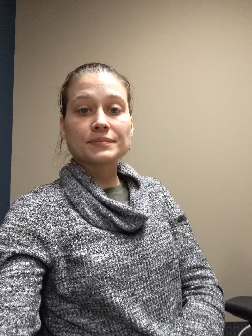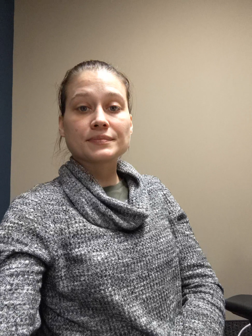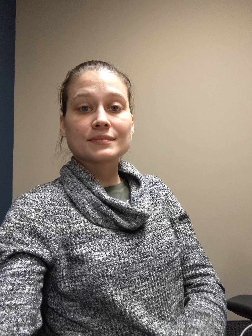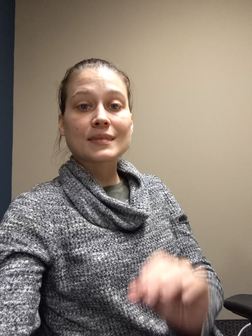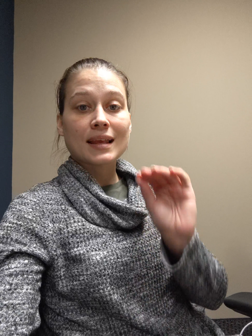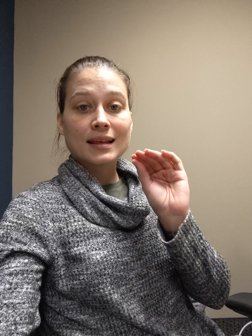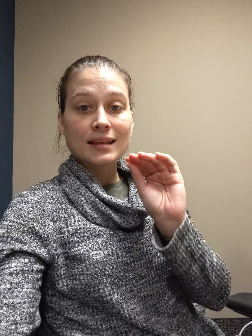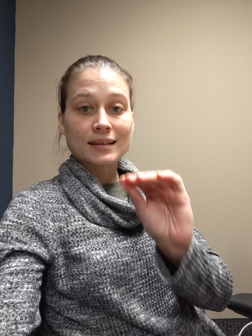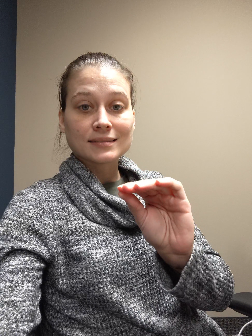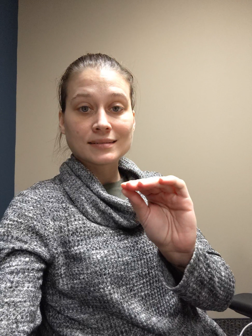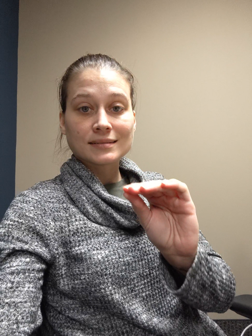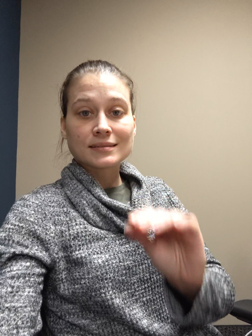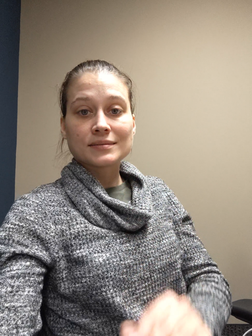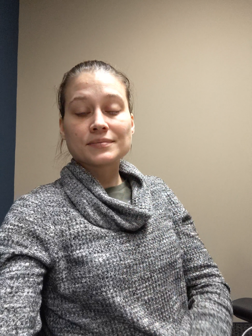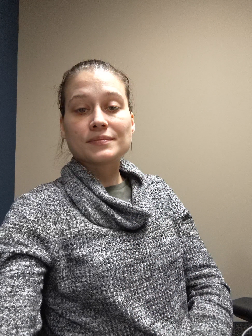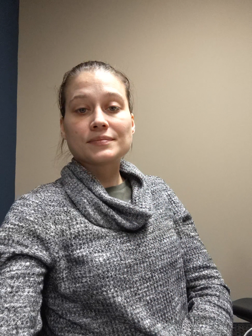kiss